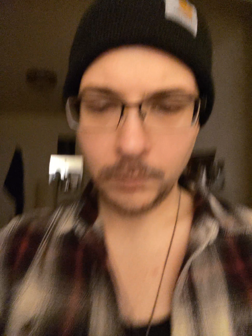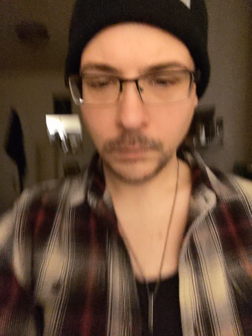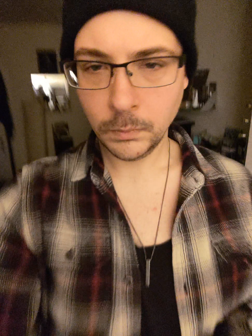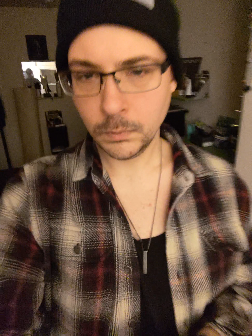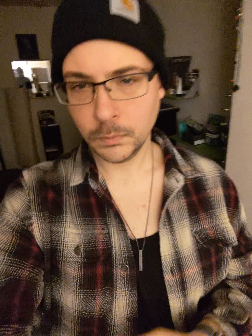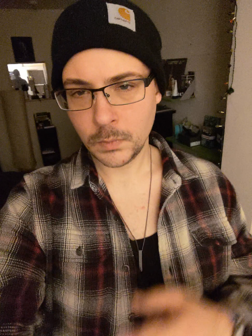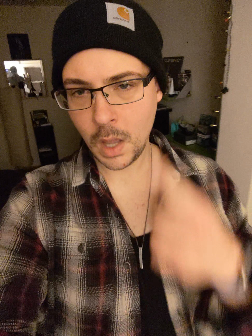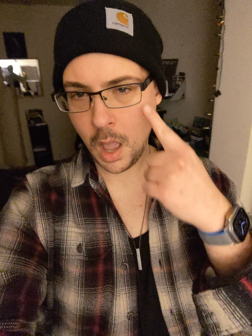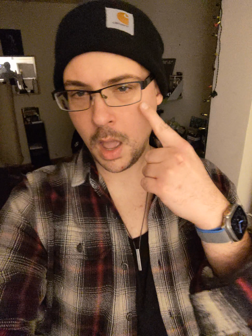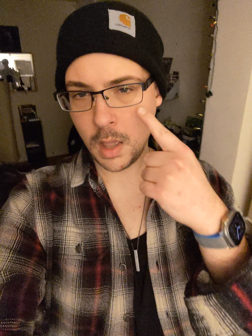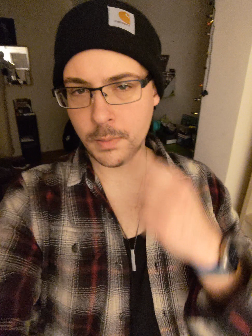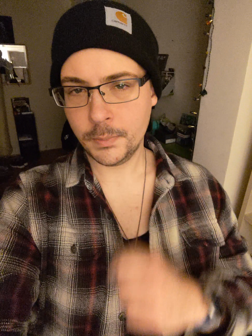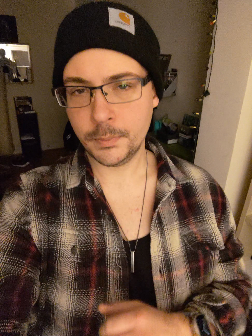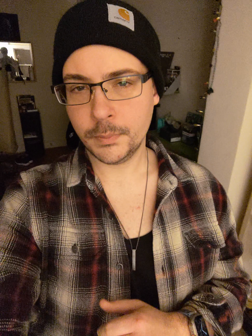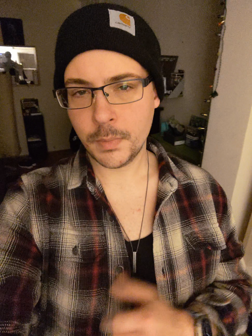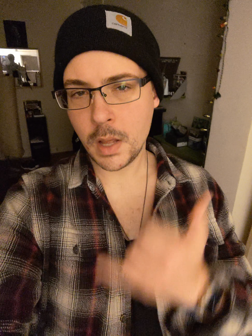eye